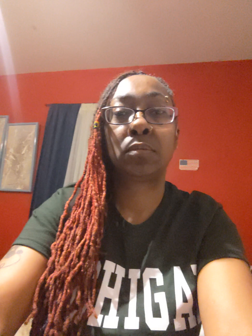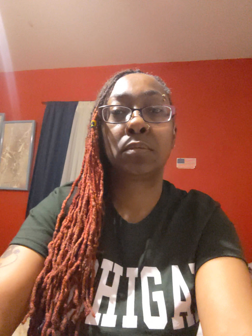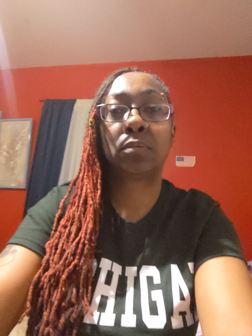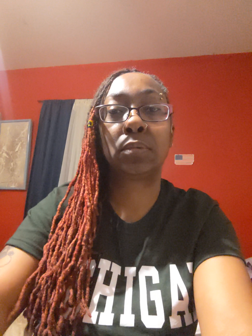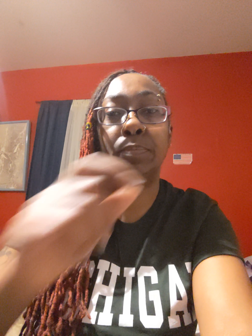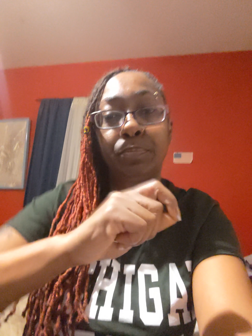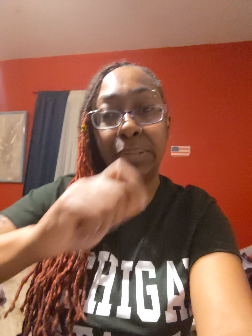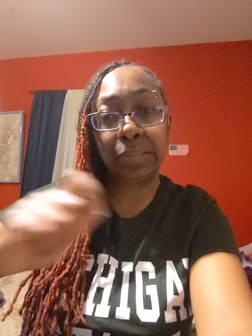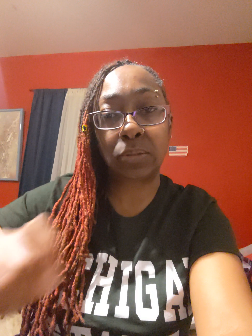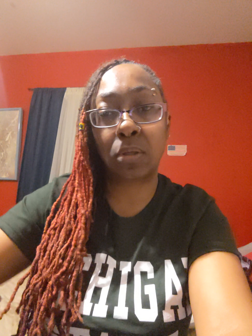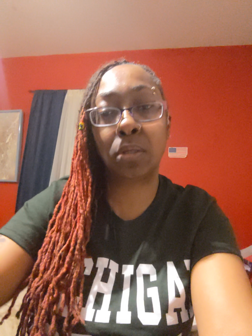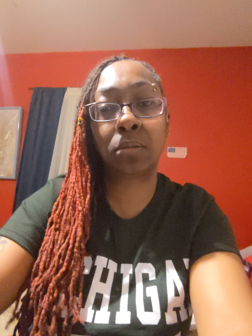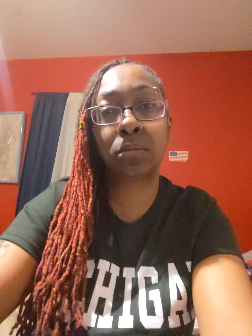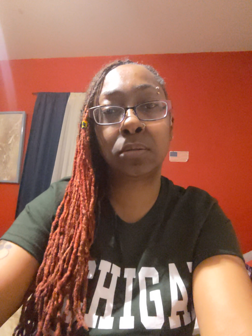pencil